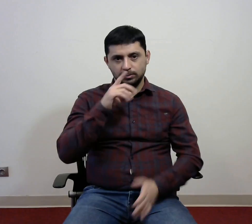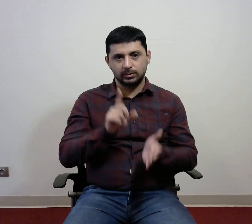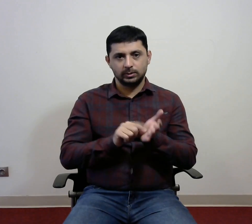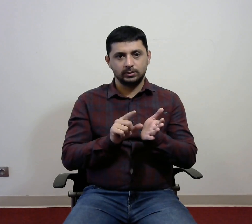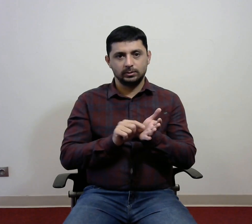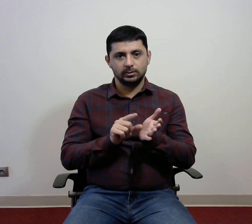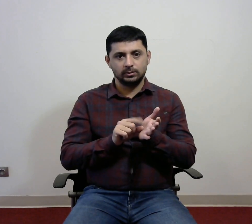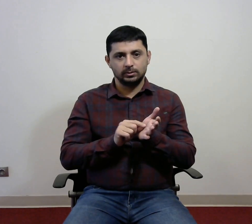pensiya